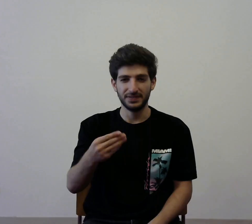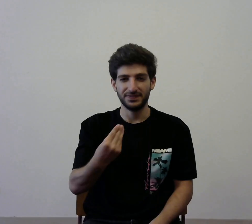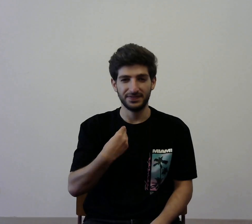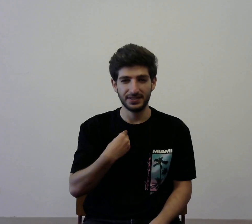vermək